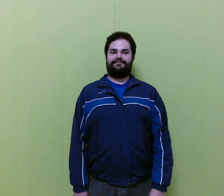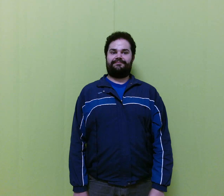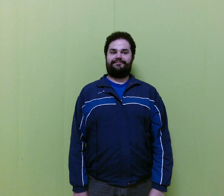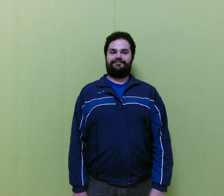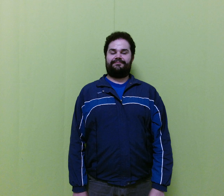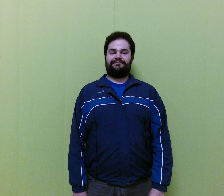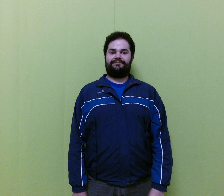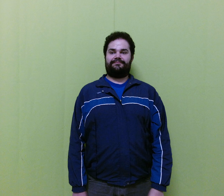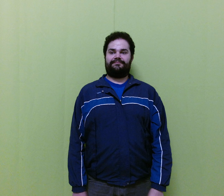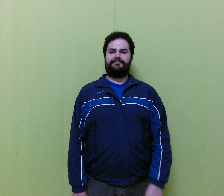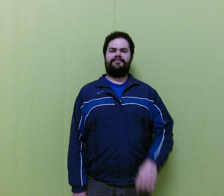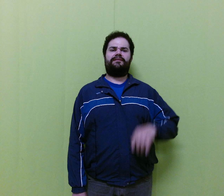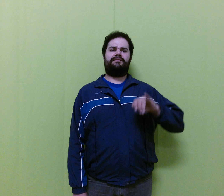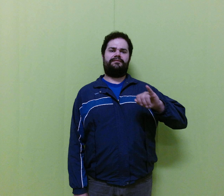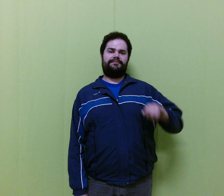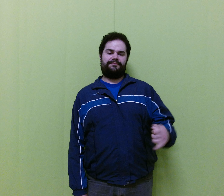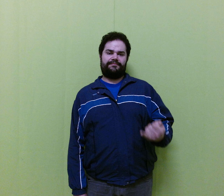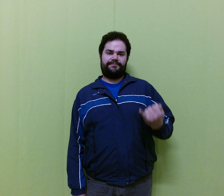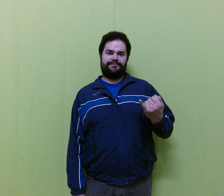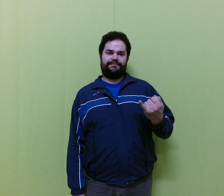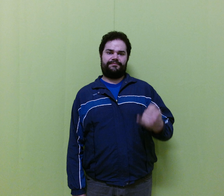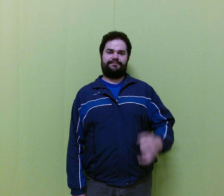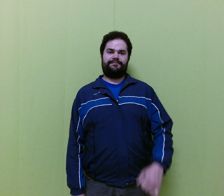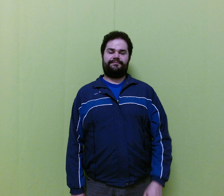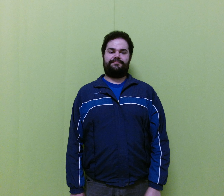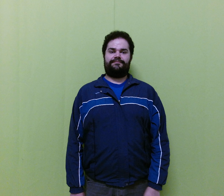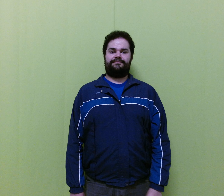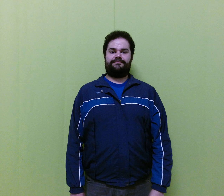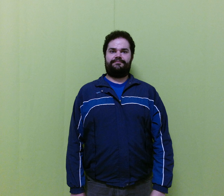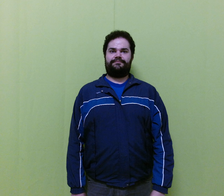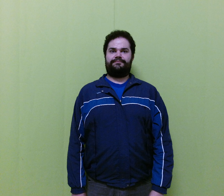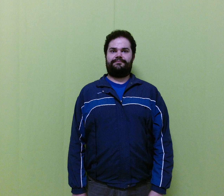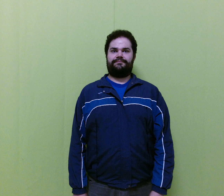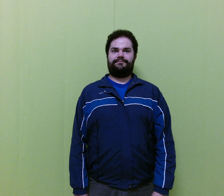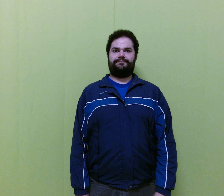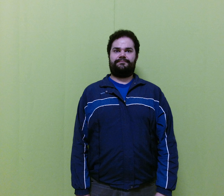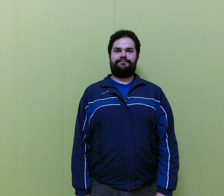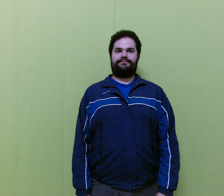aproveitar